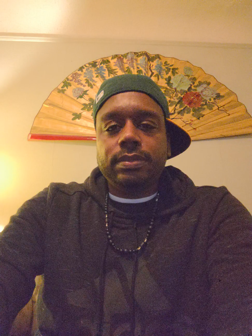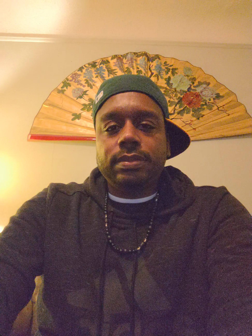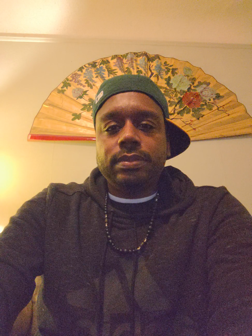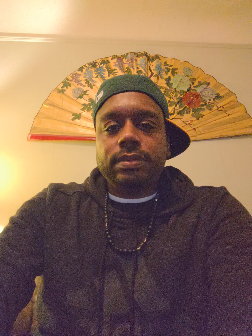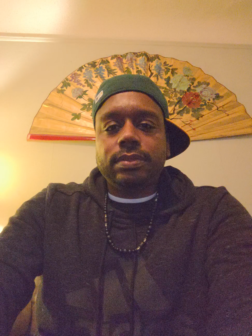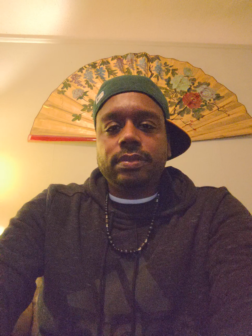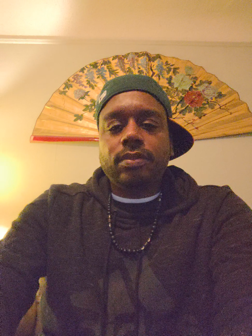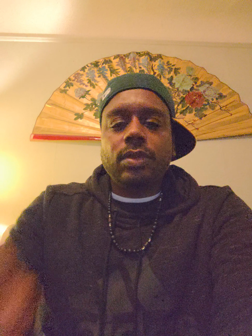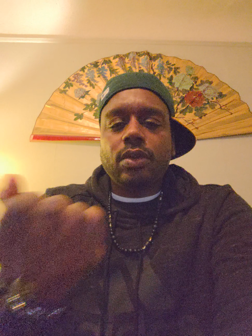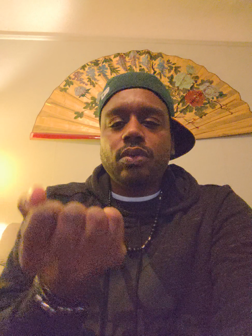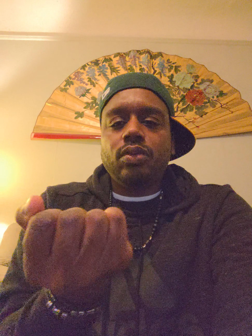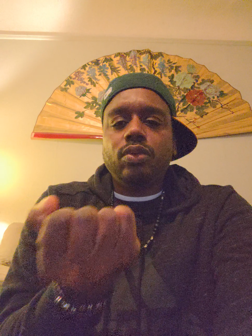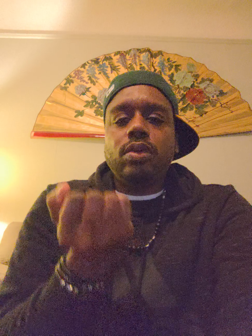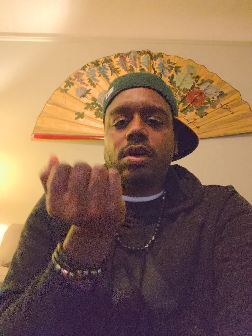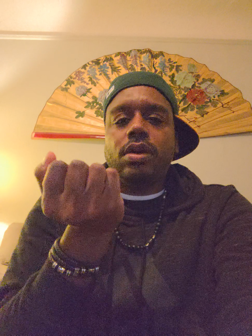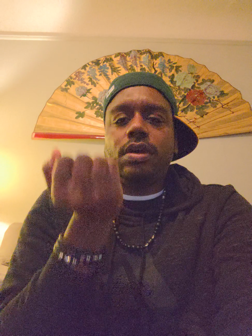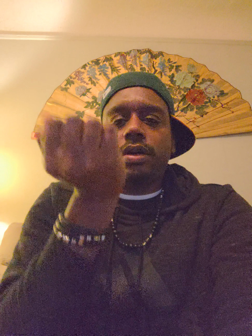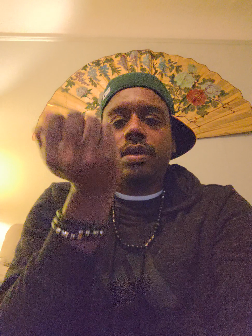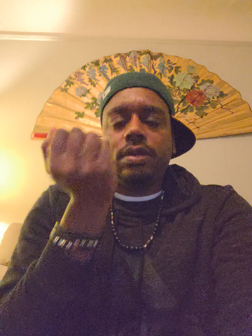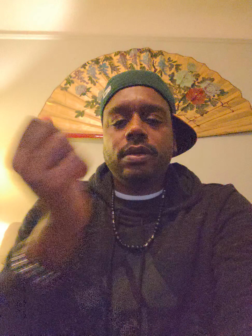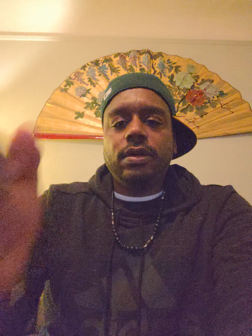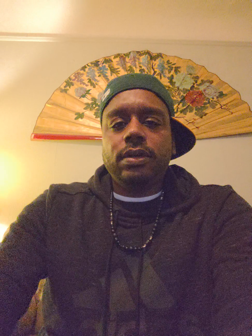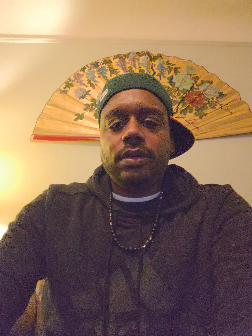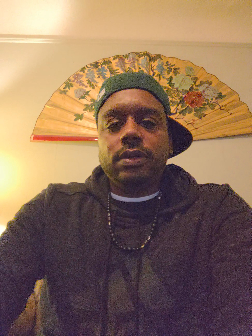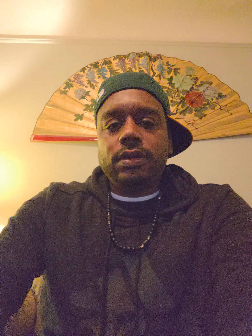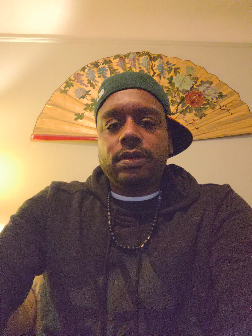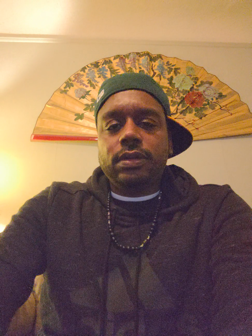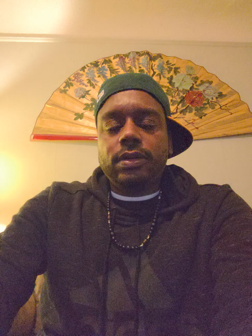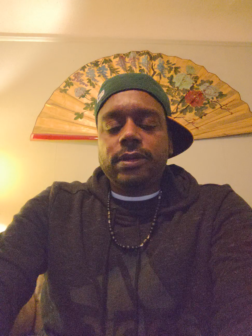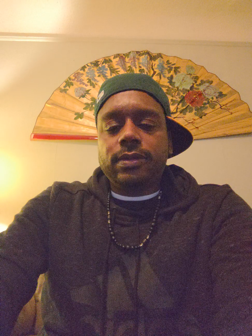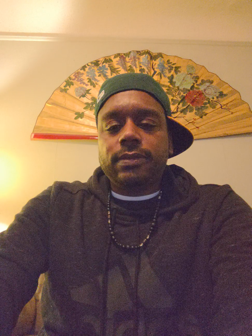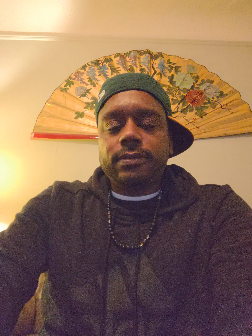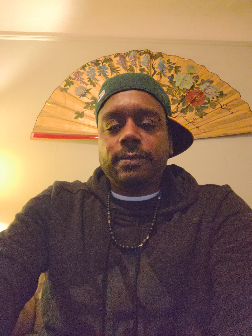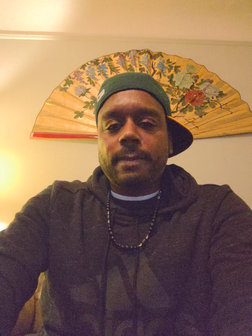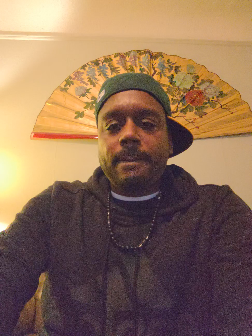drawer